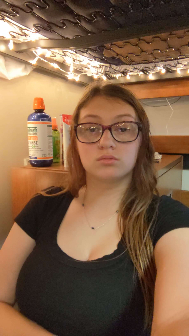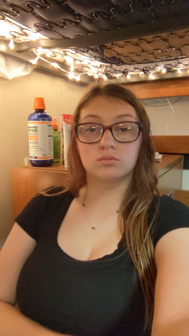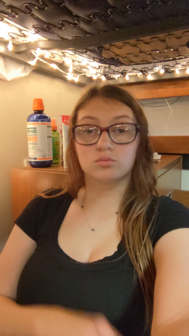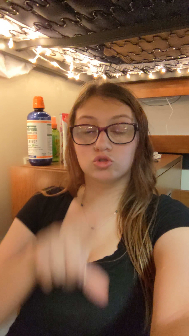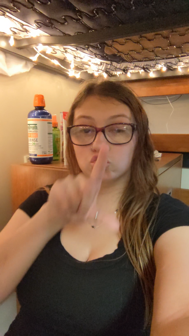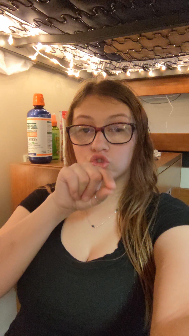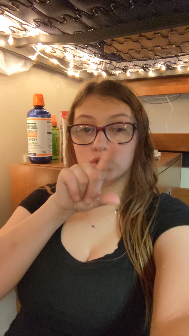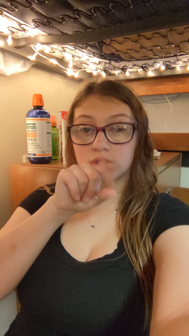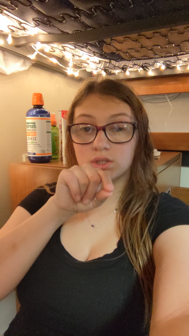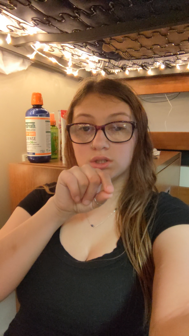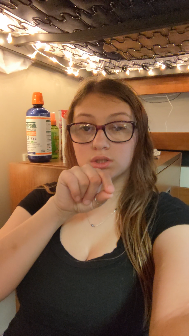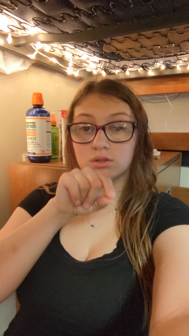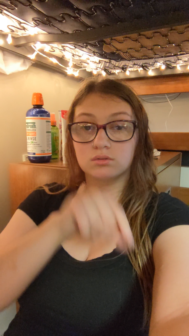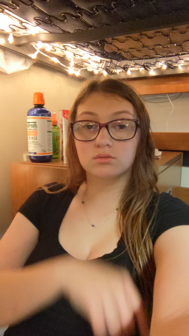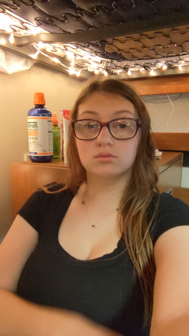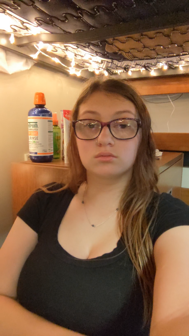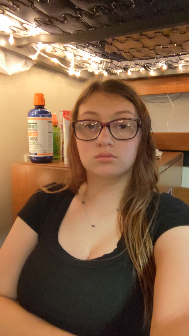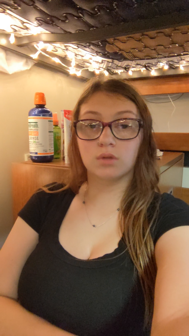chicken